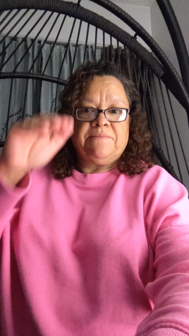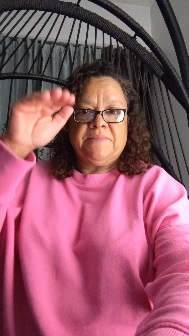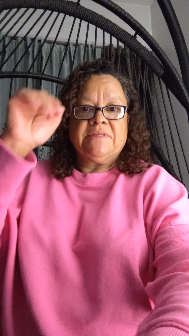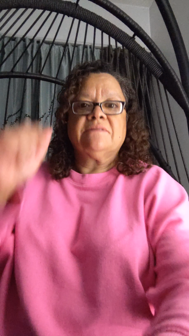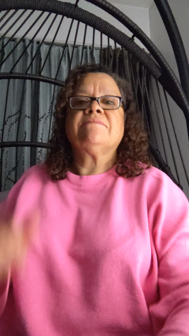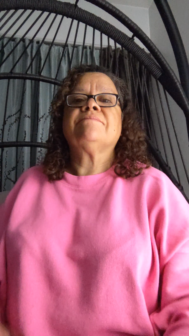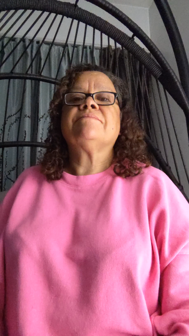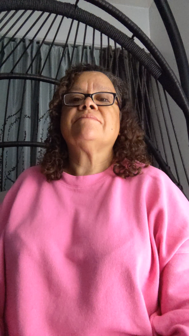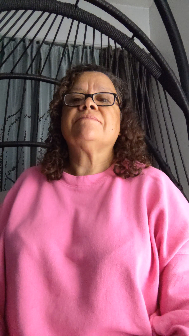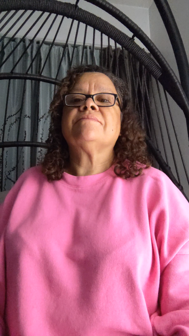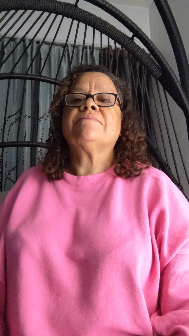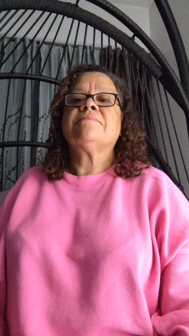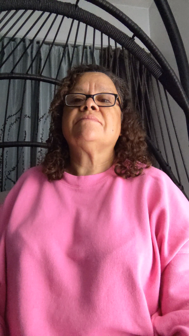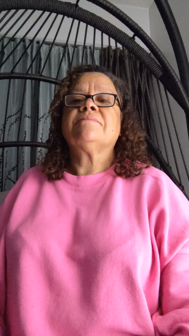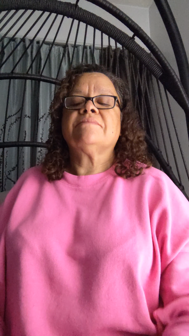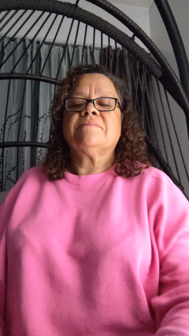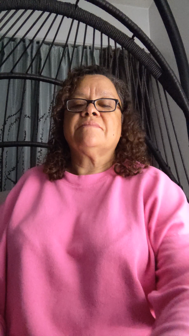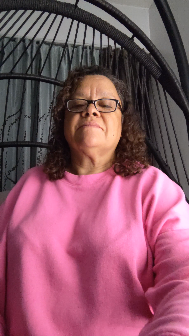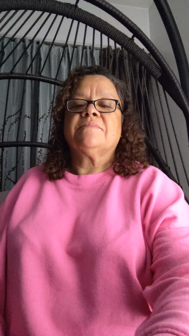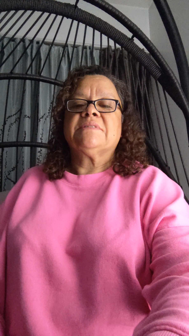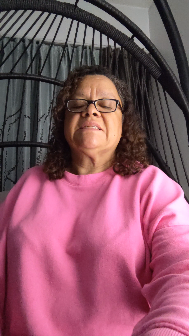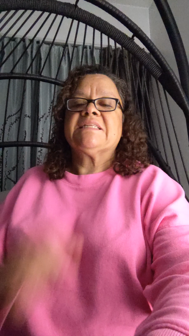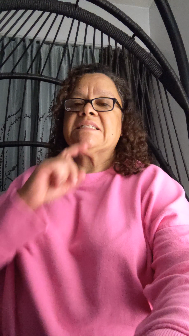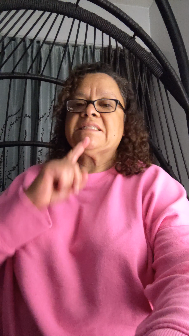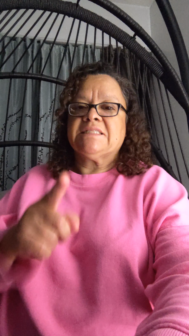is